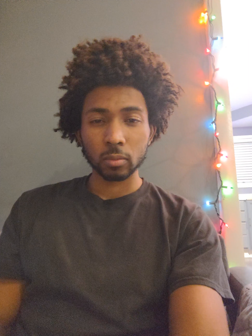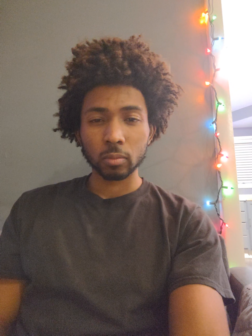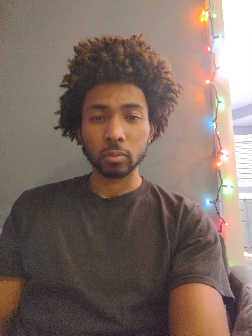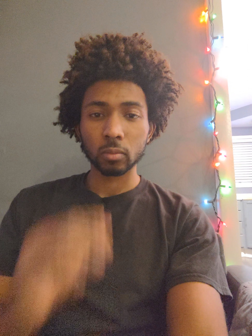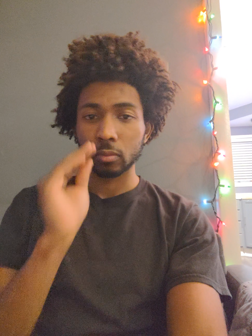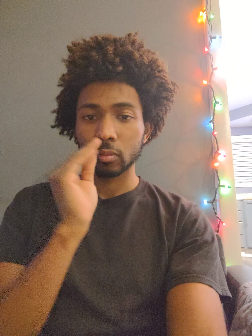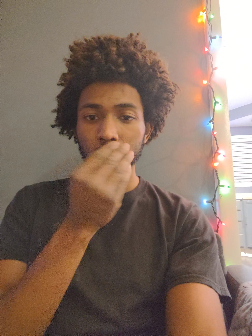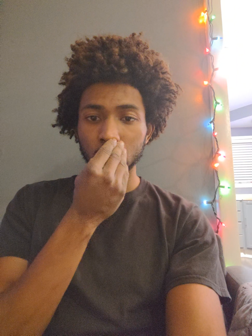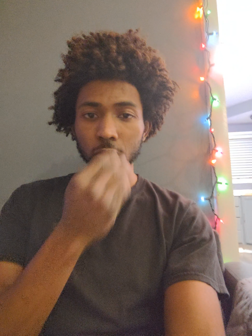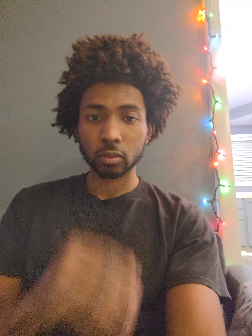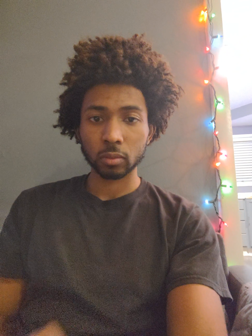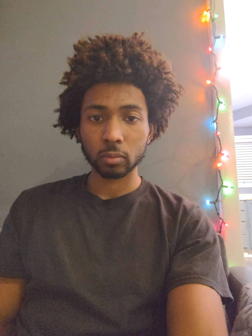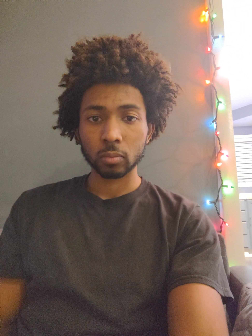flower